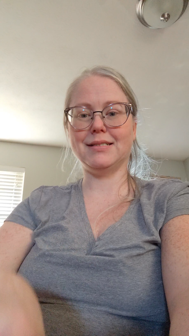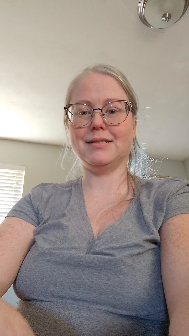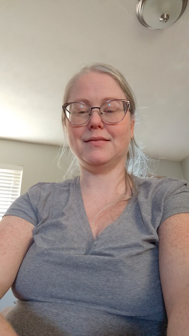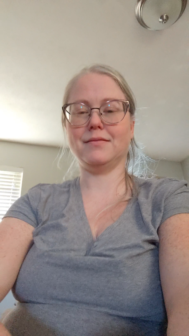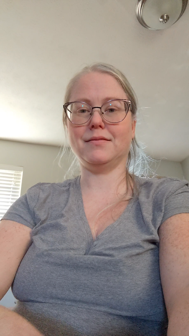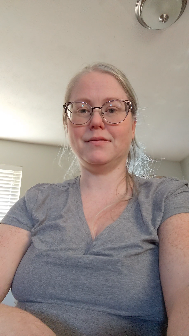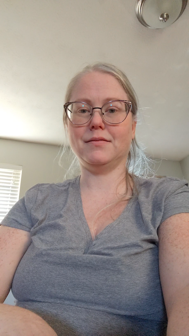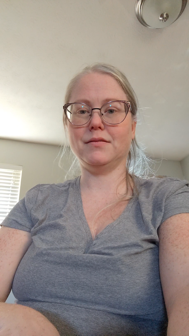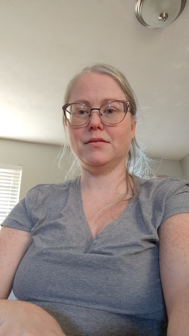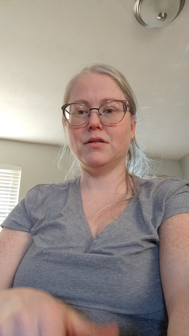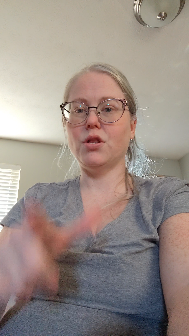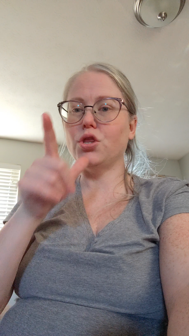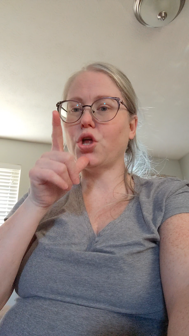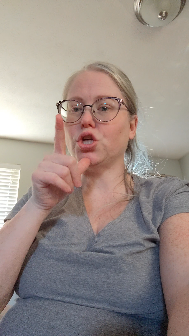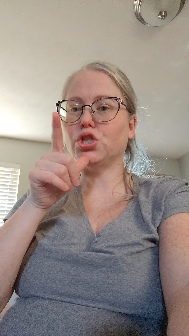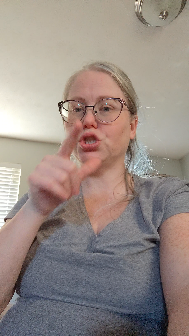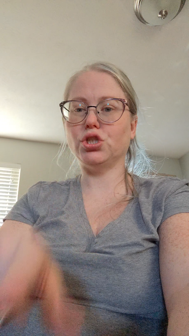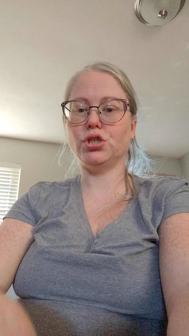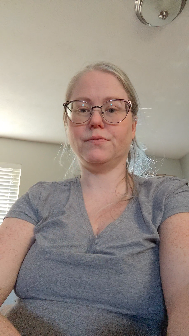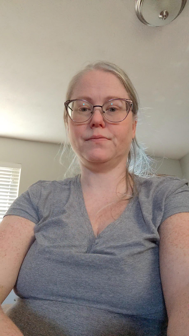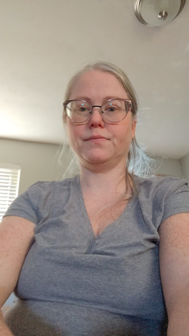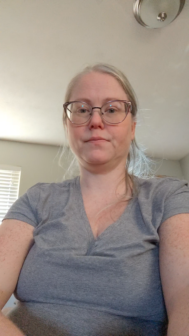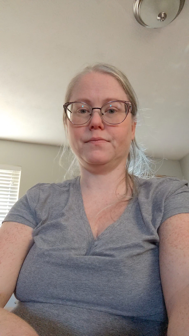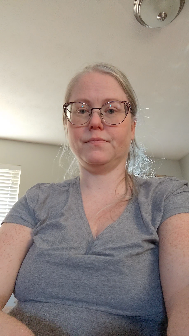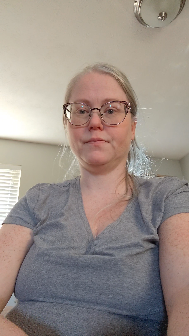lunch